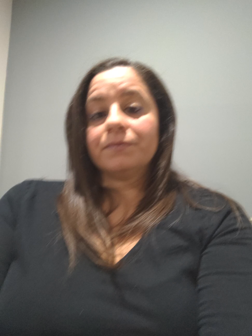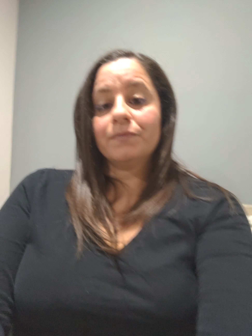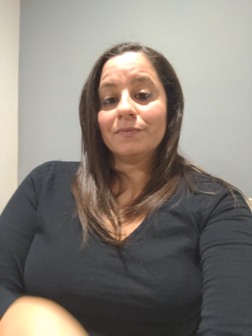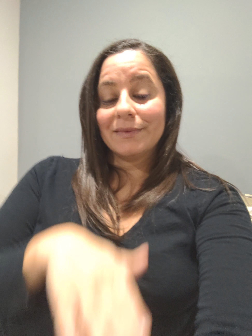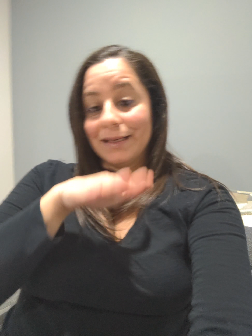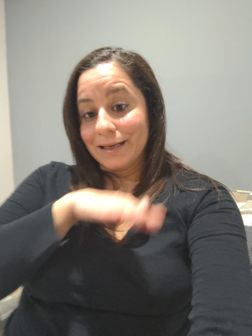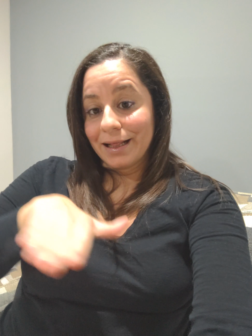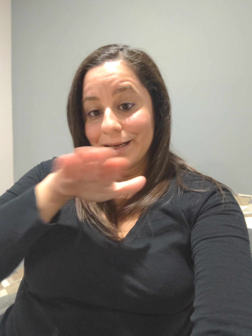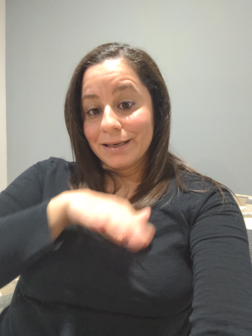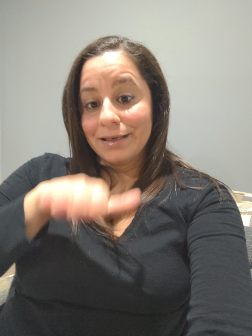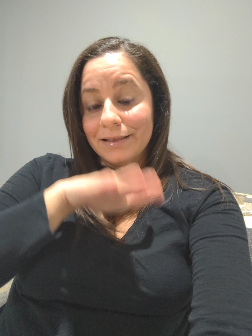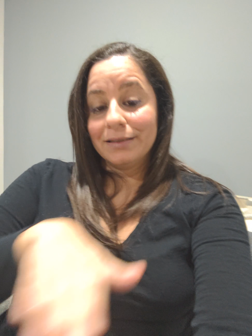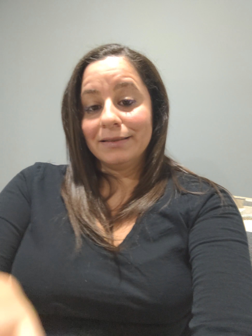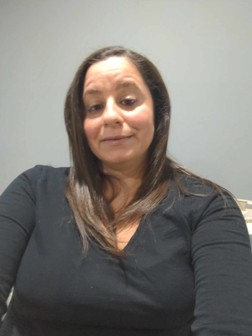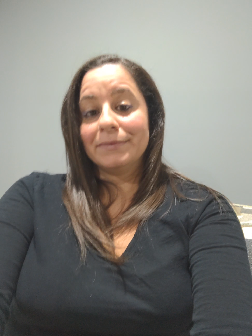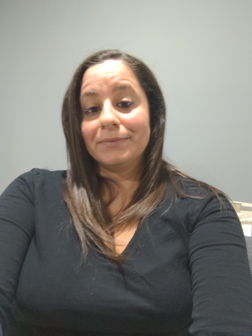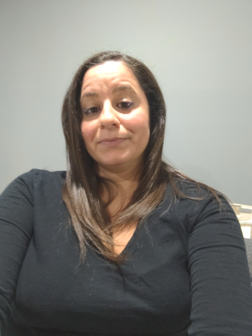clean